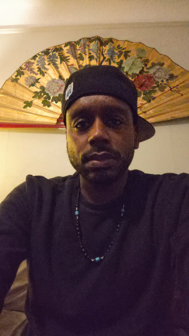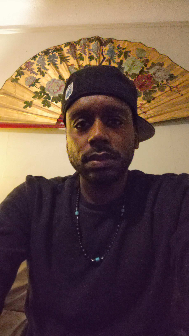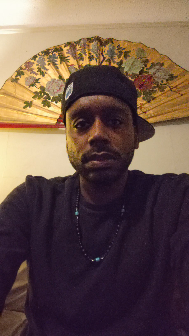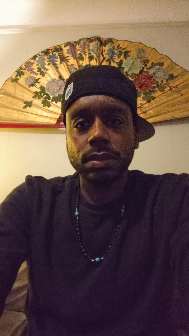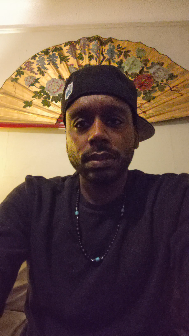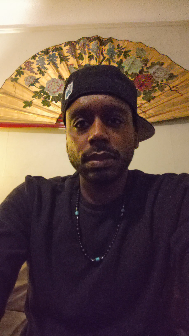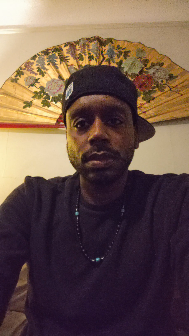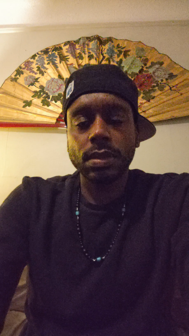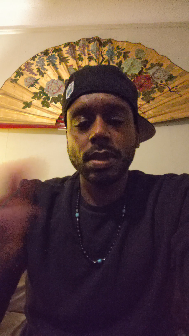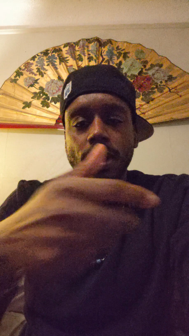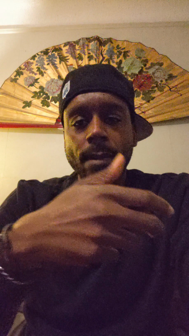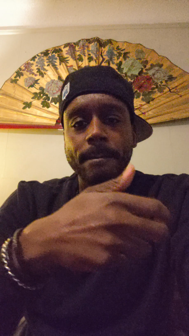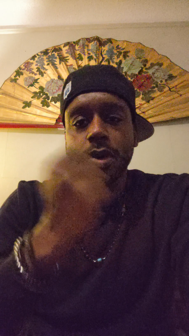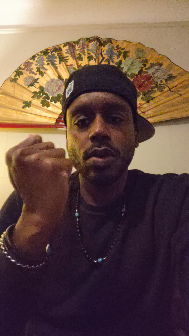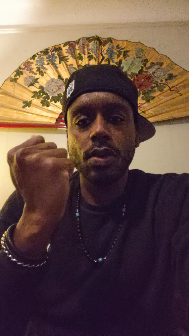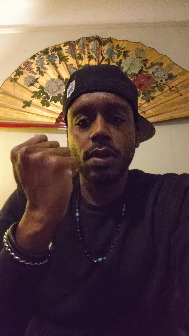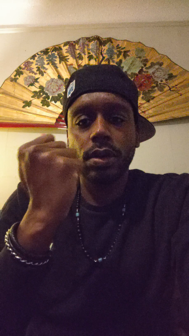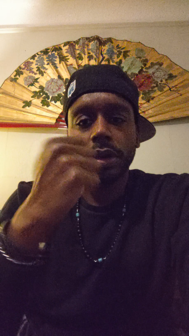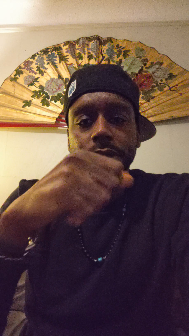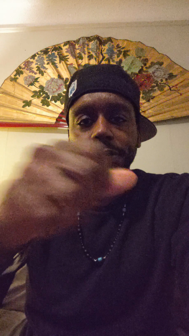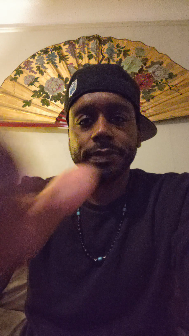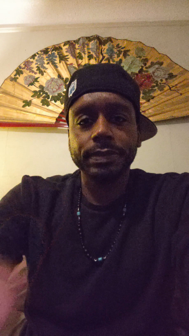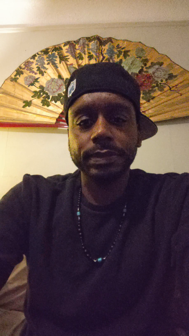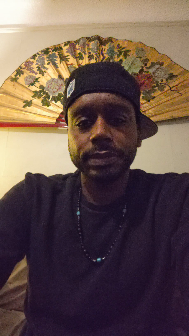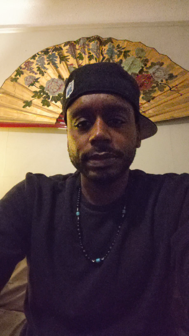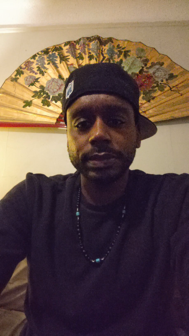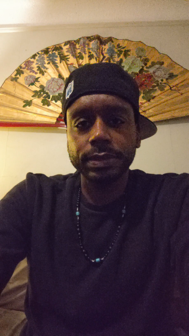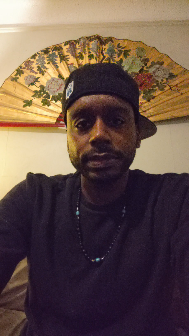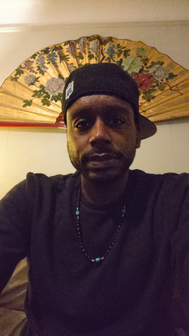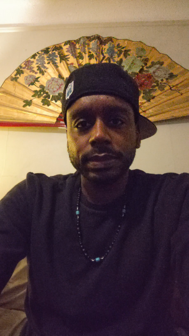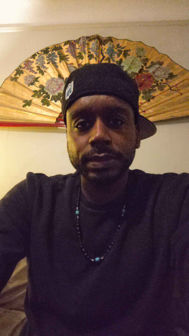pull